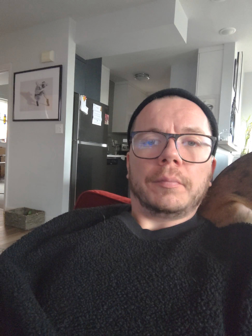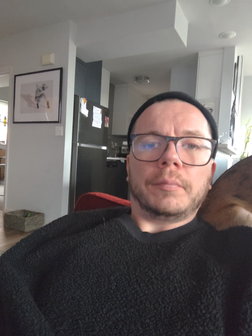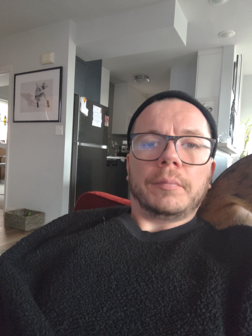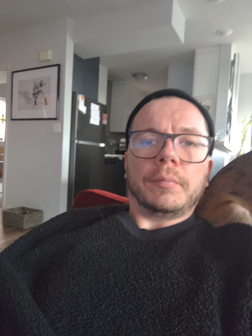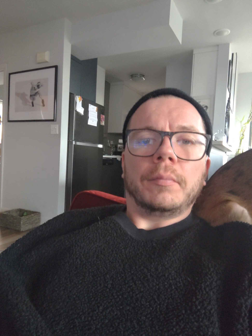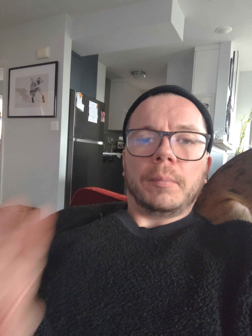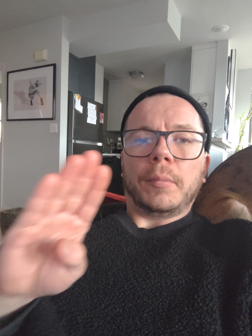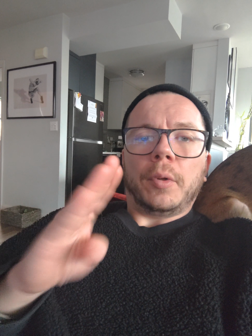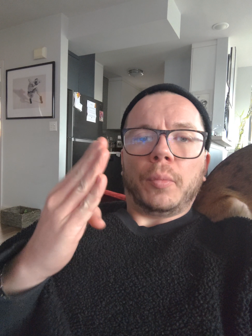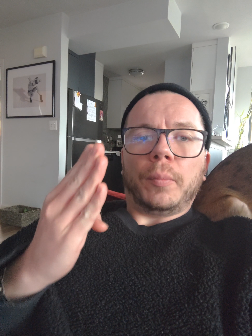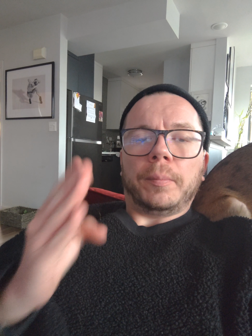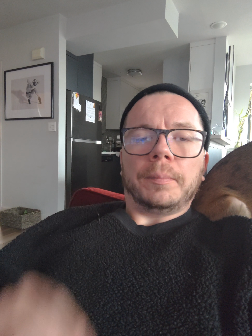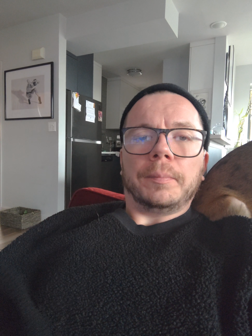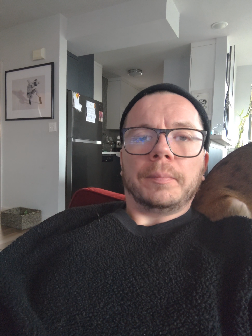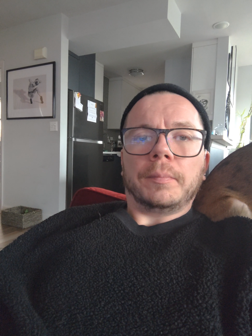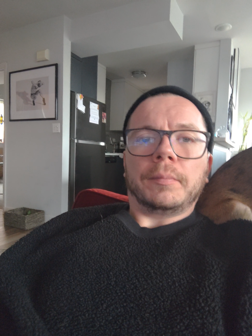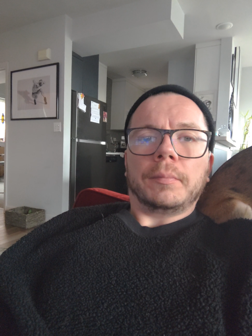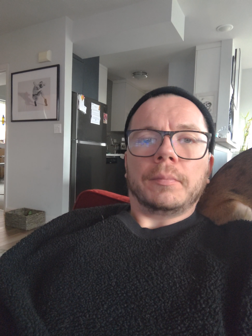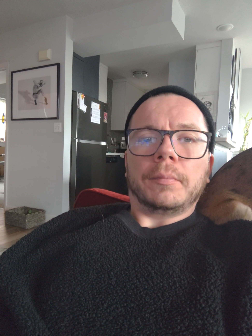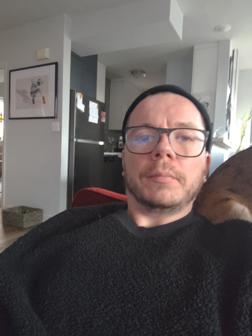blue